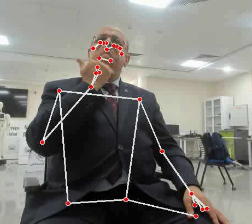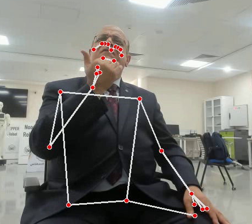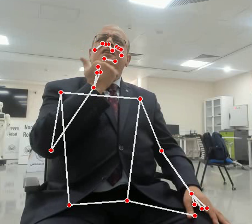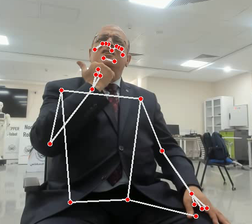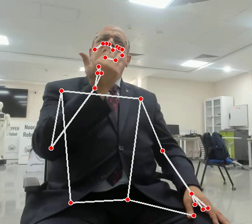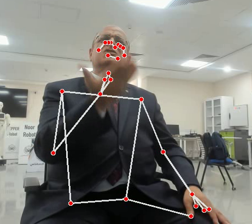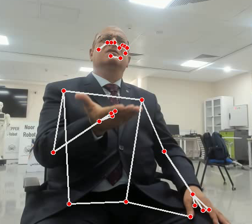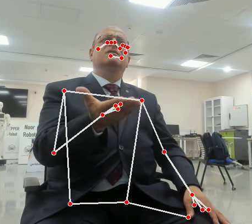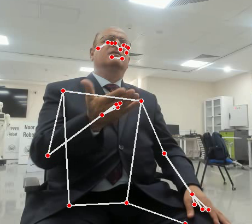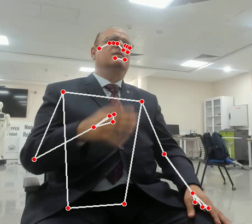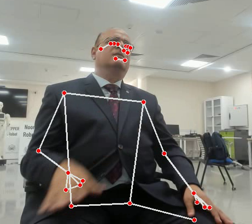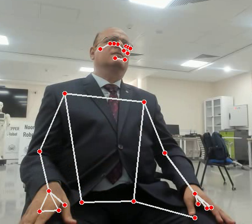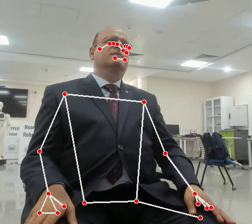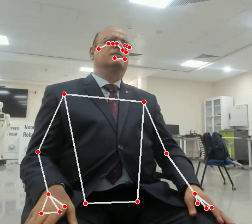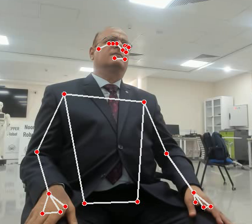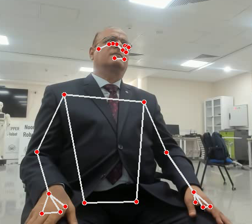mafish